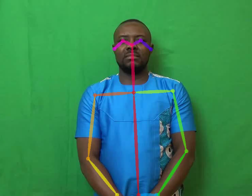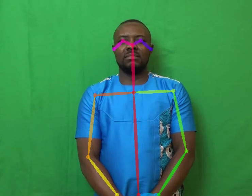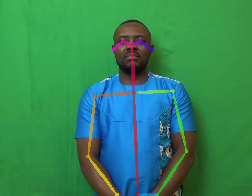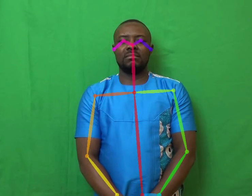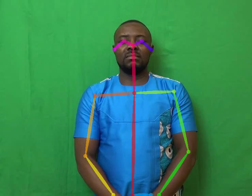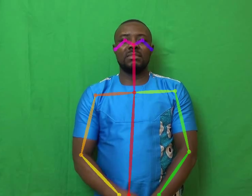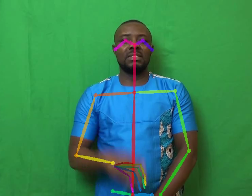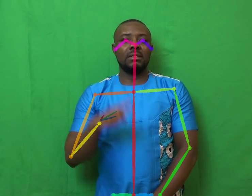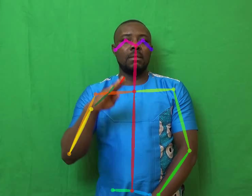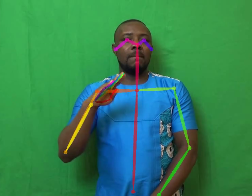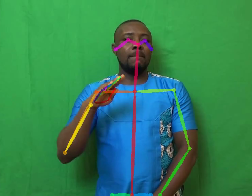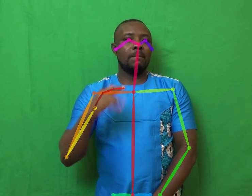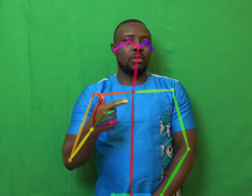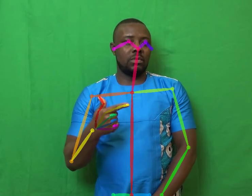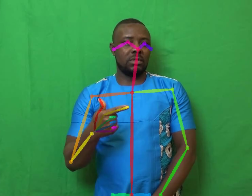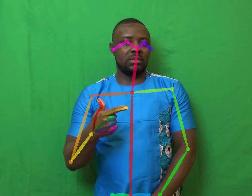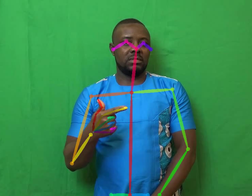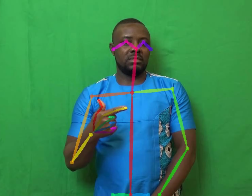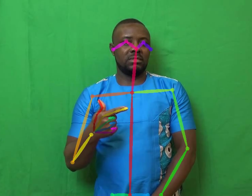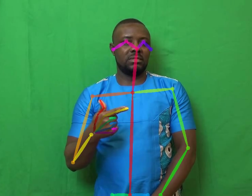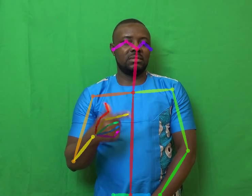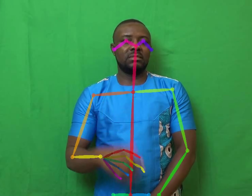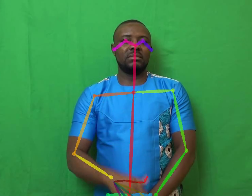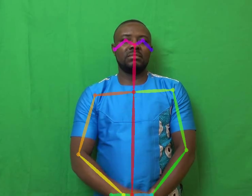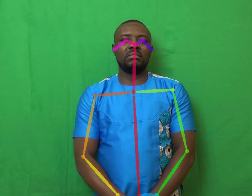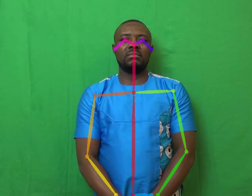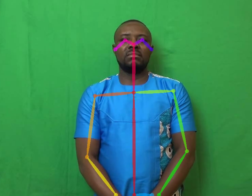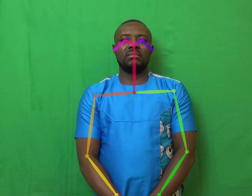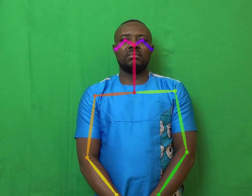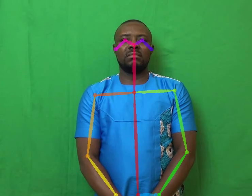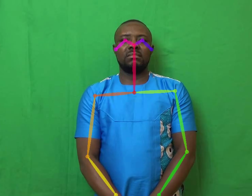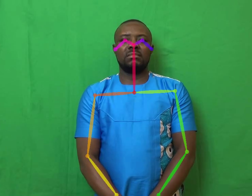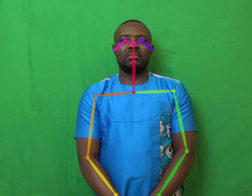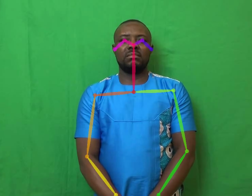Mampong